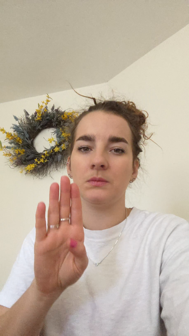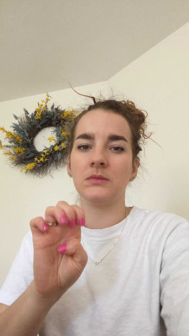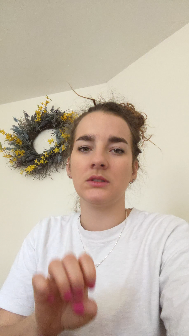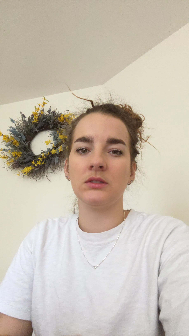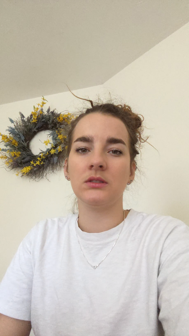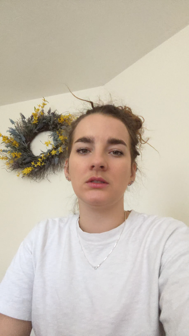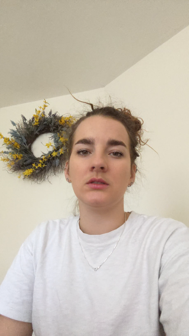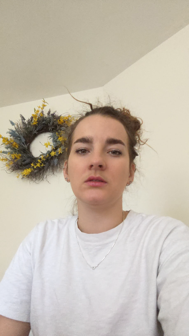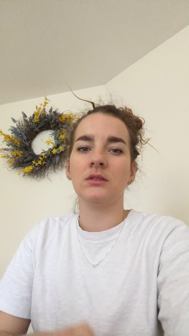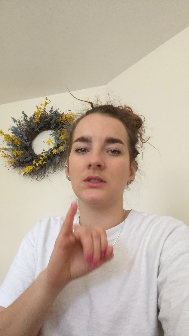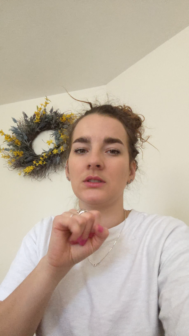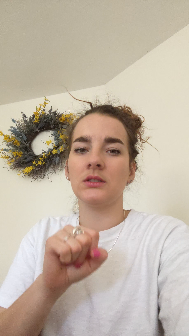is